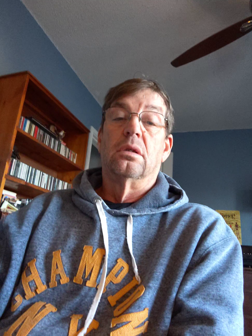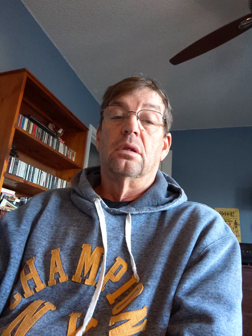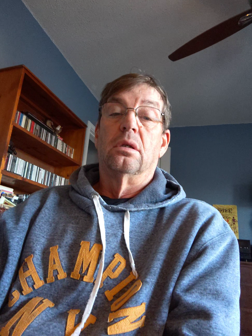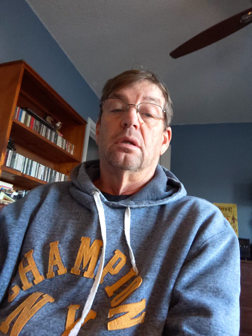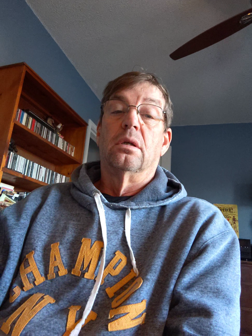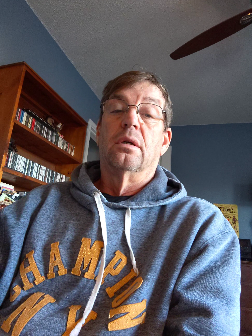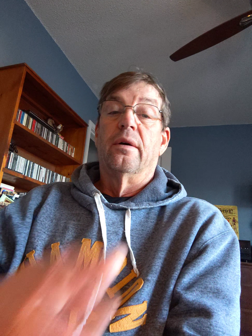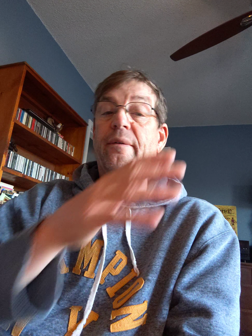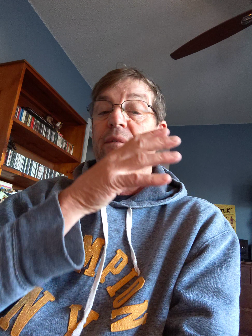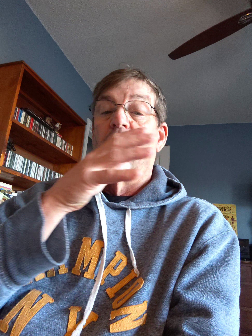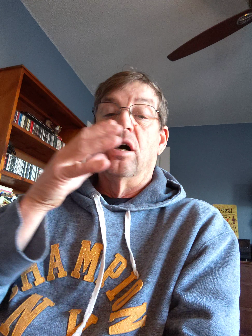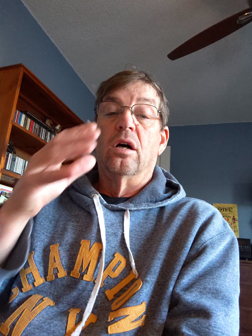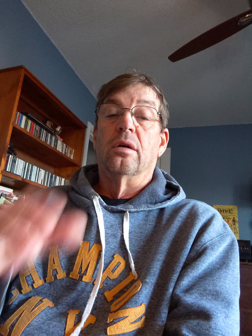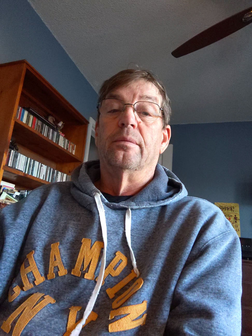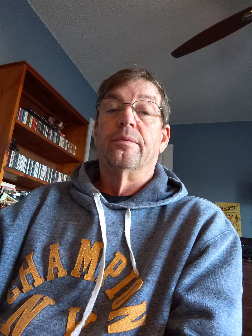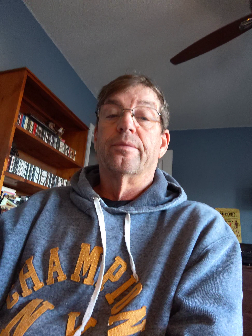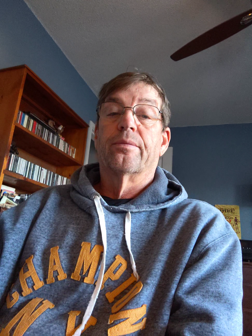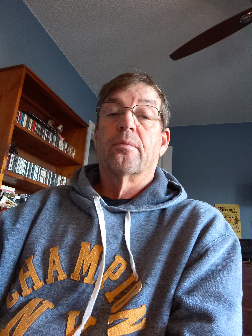farm